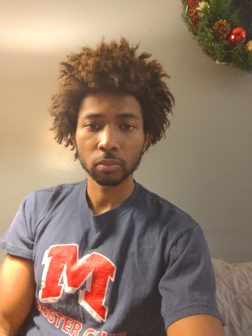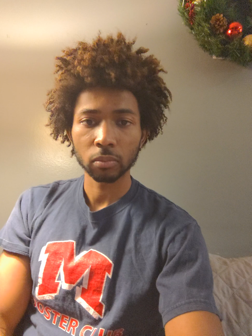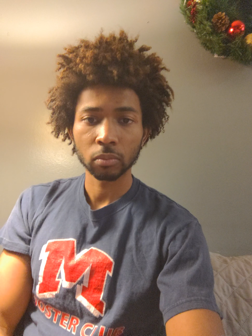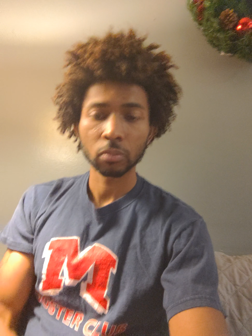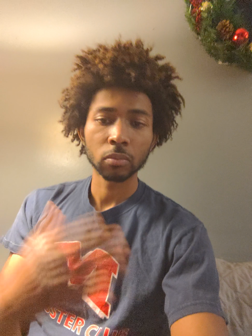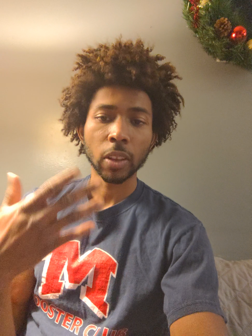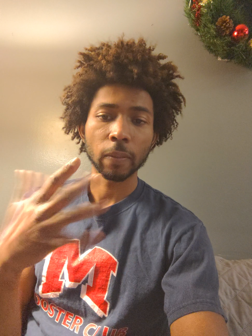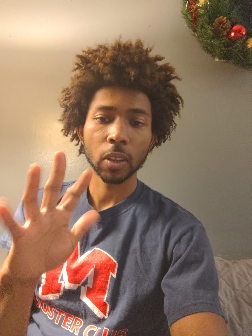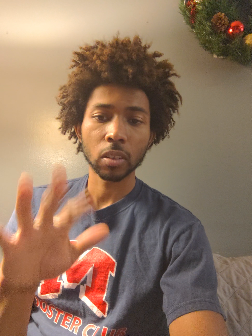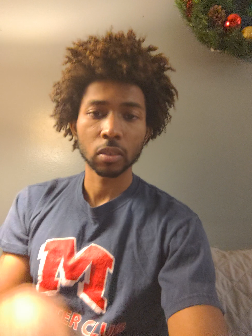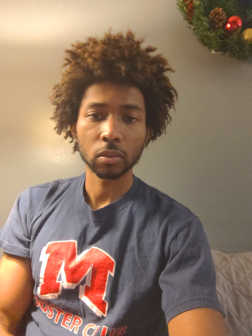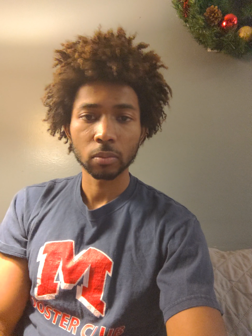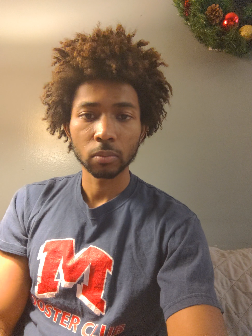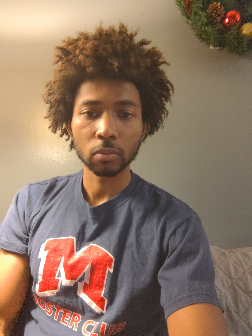finish